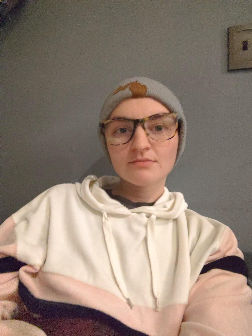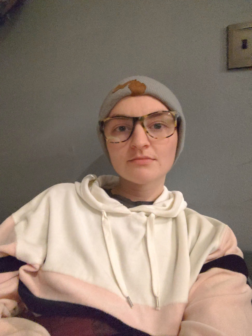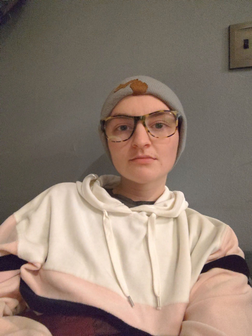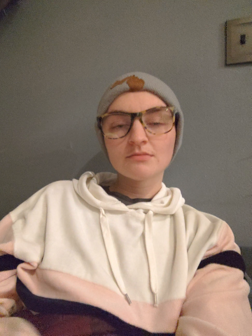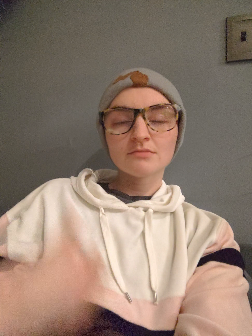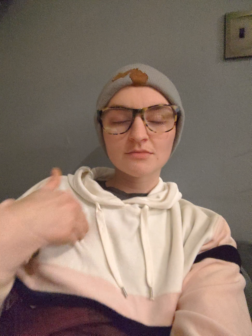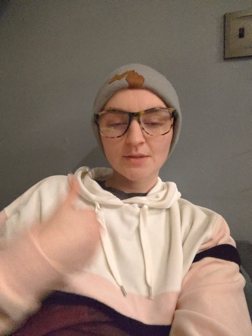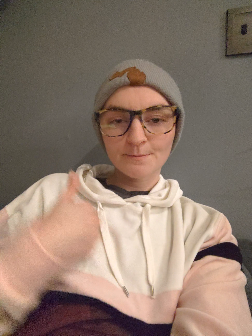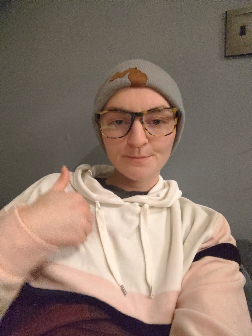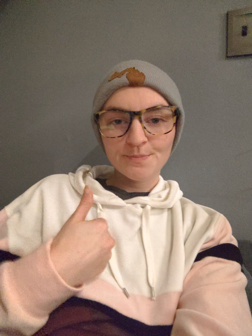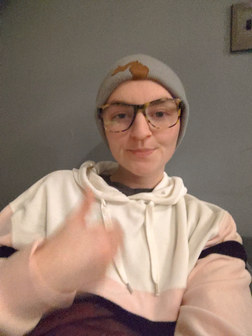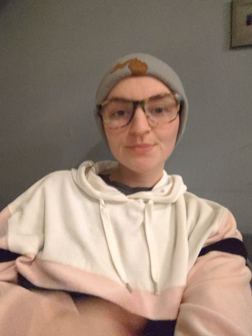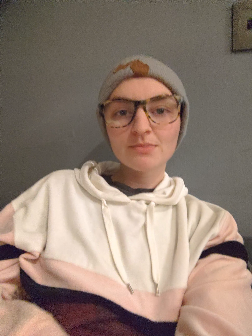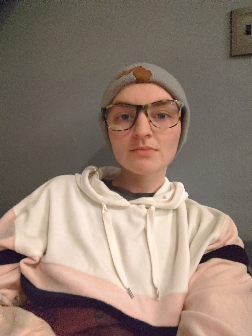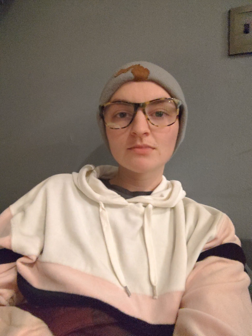animal